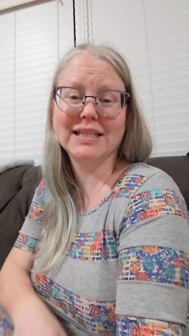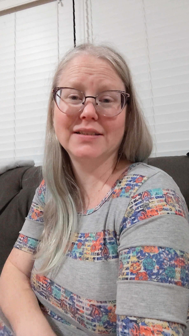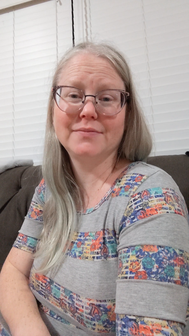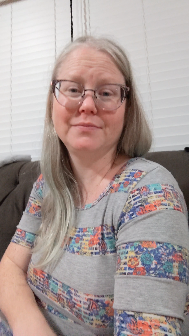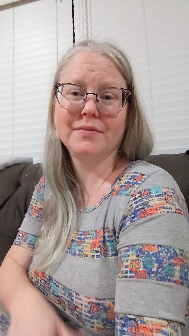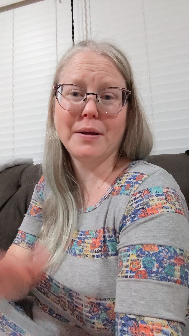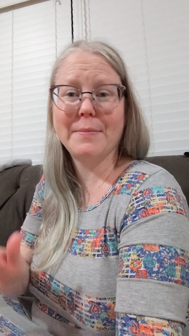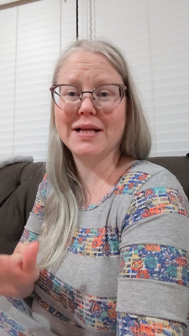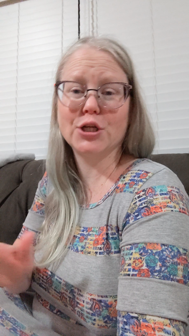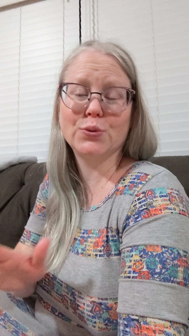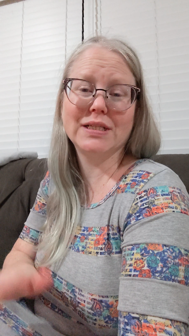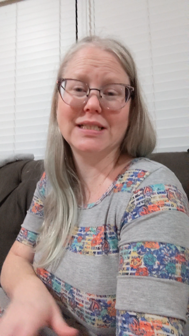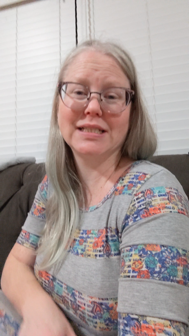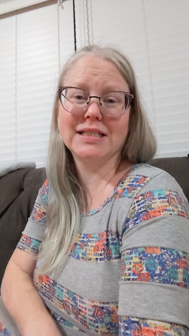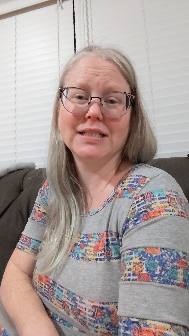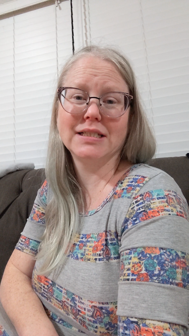penguin